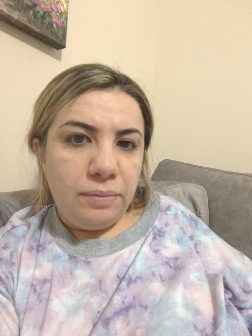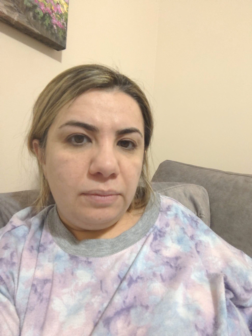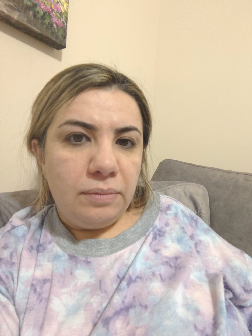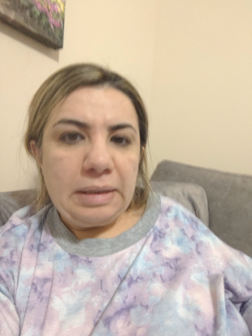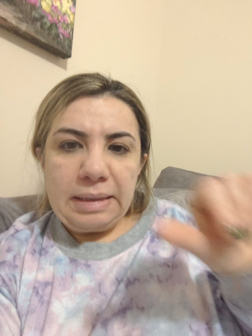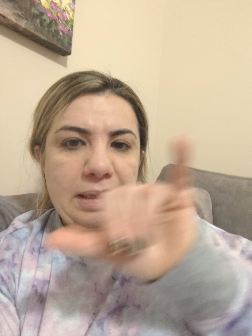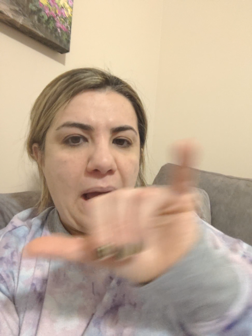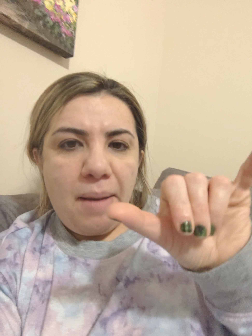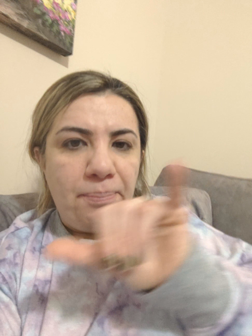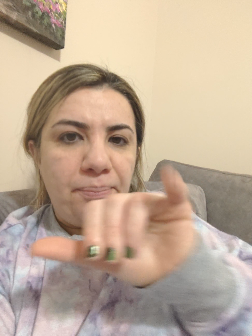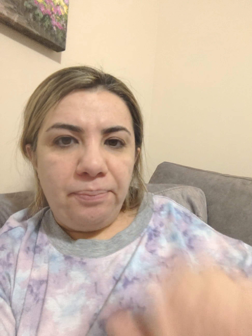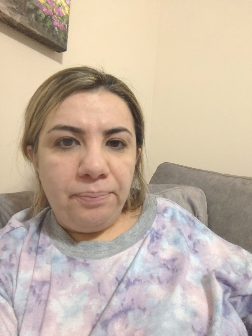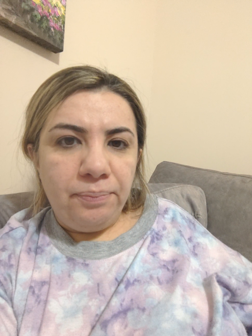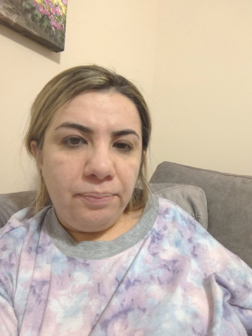same